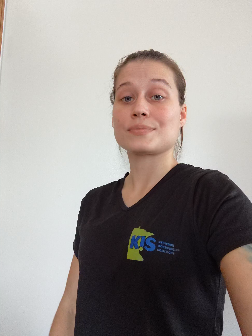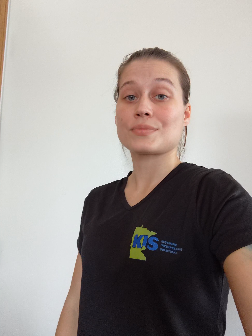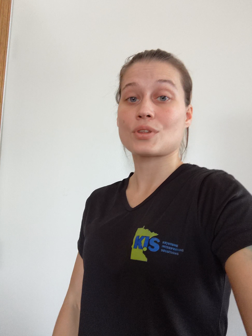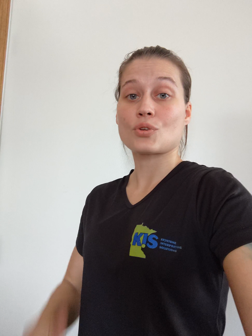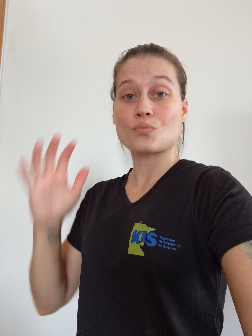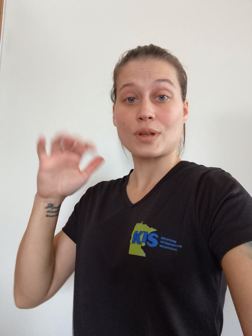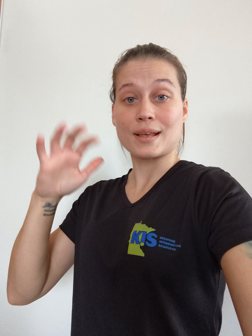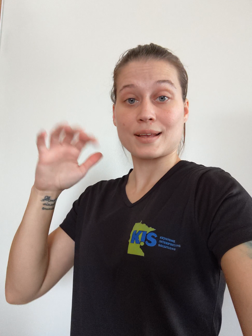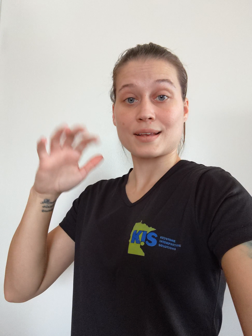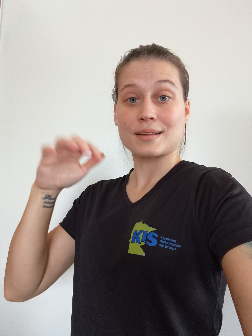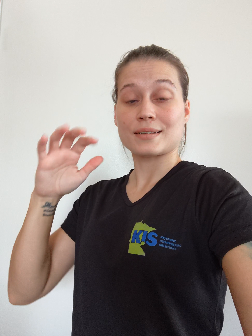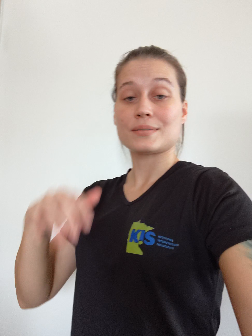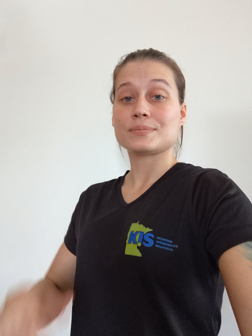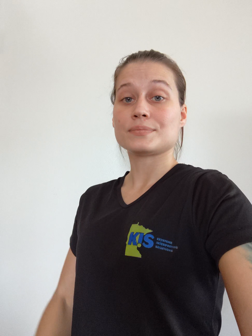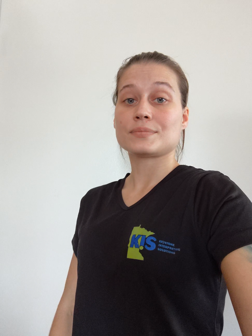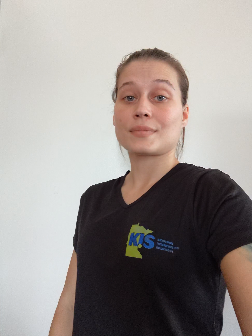rain